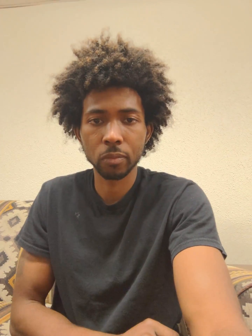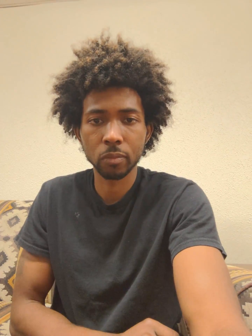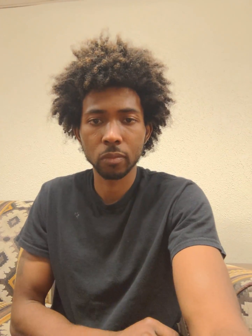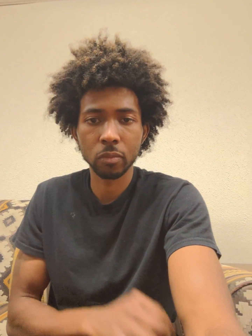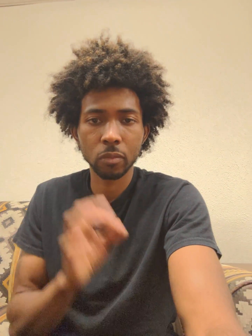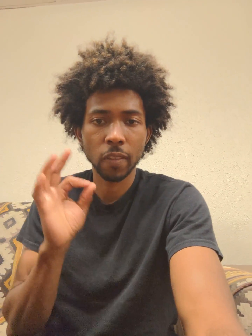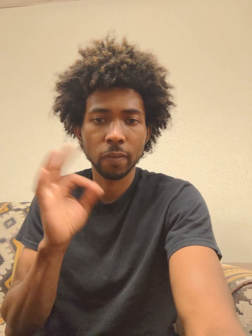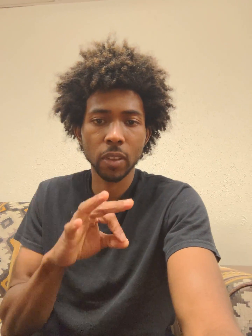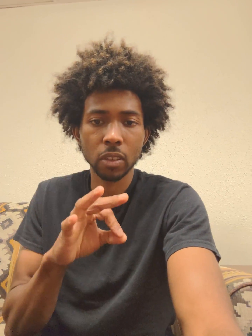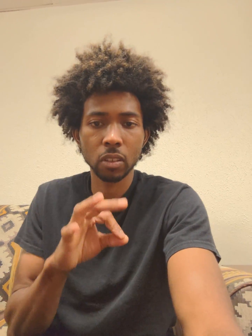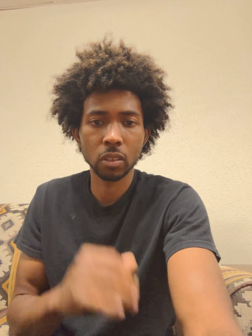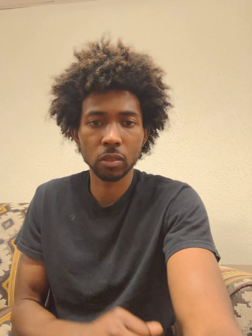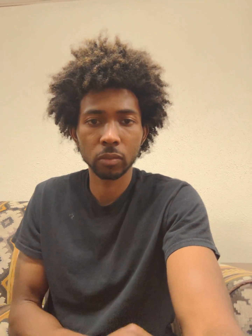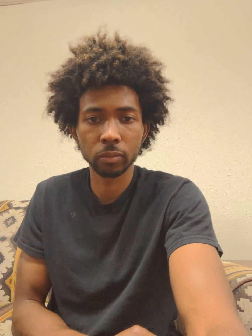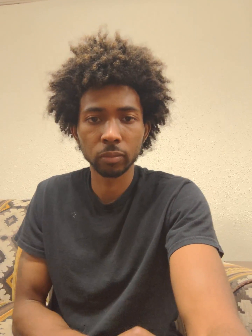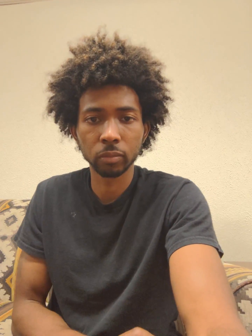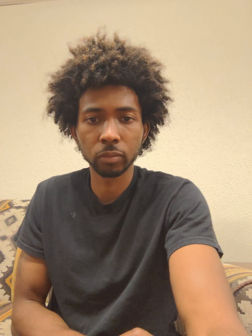fit